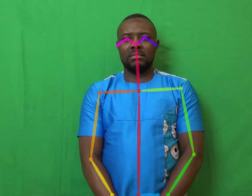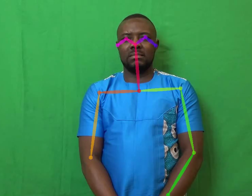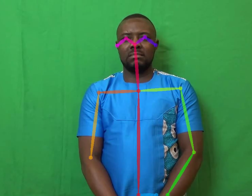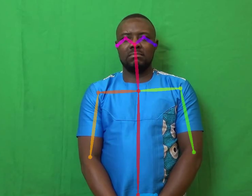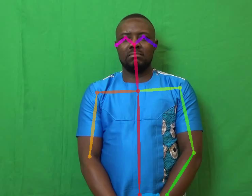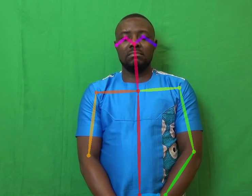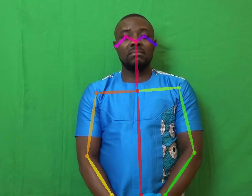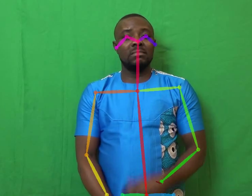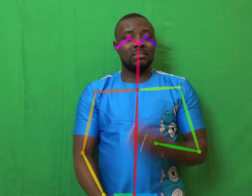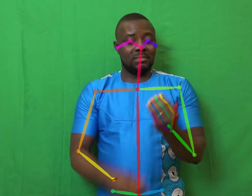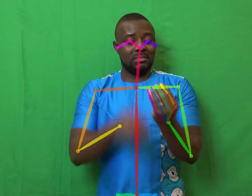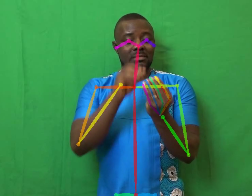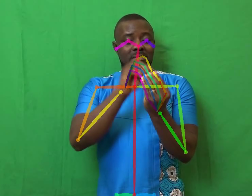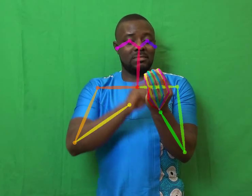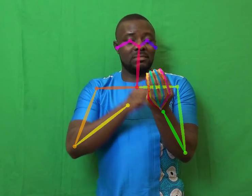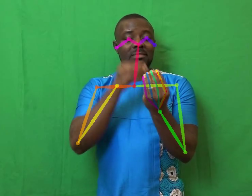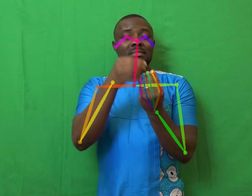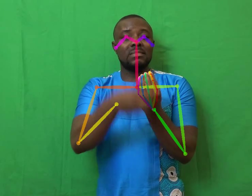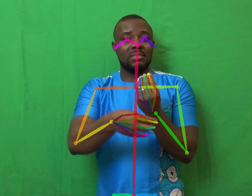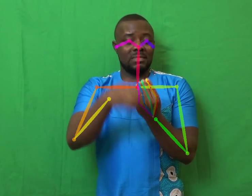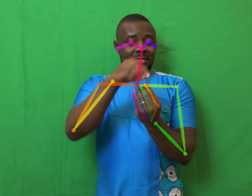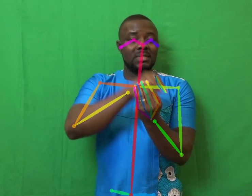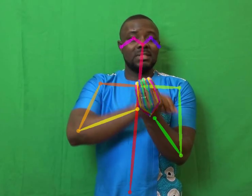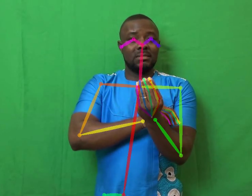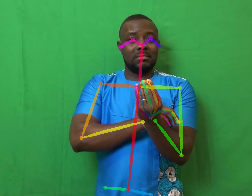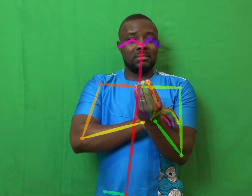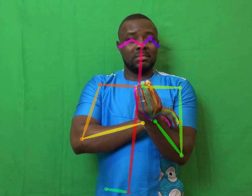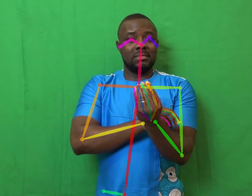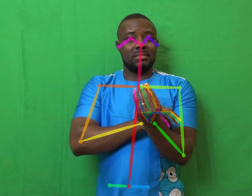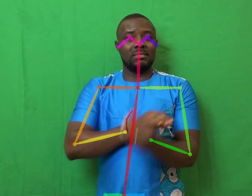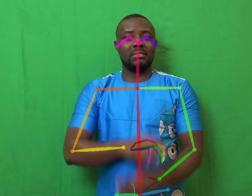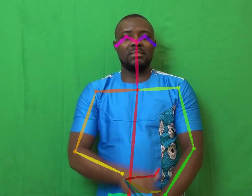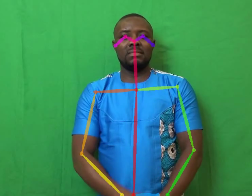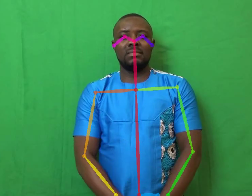banana